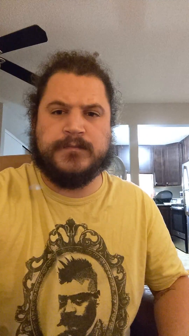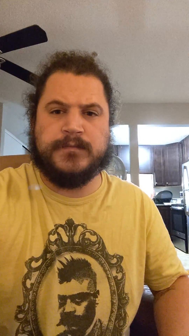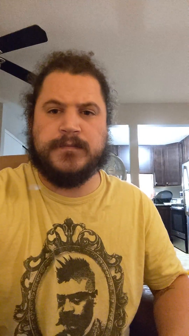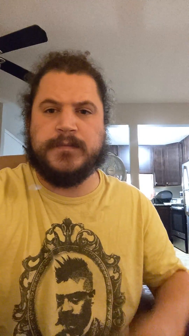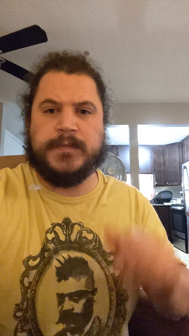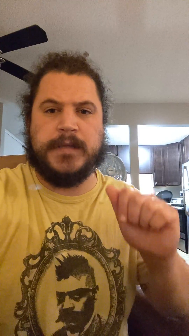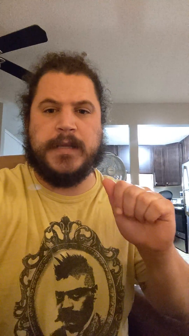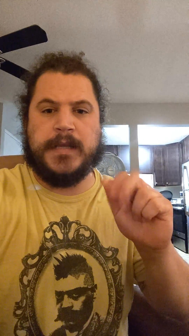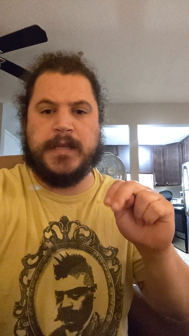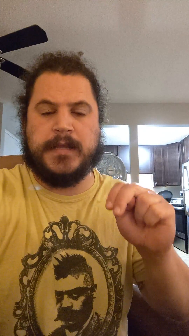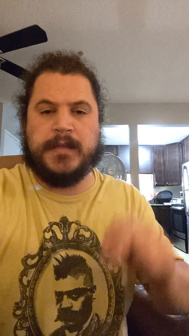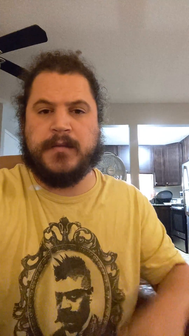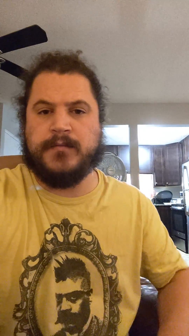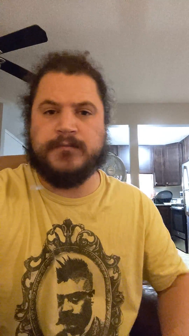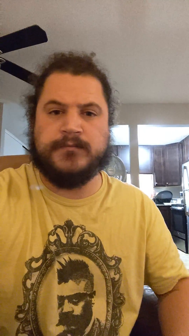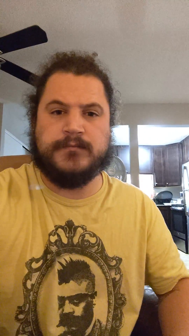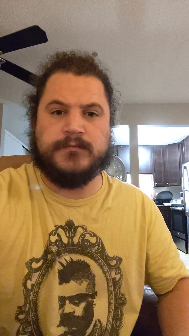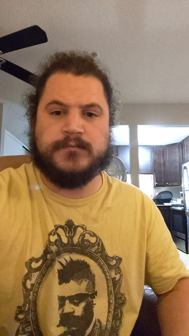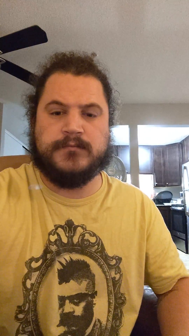an